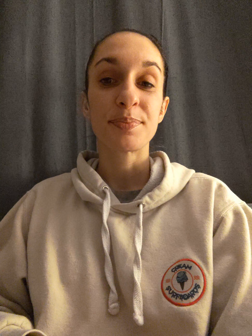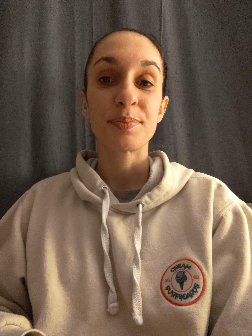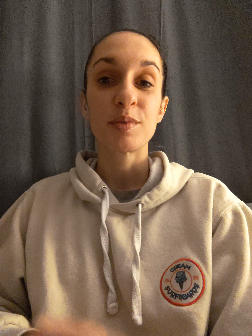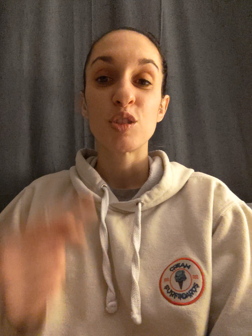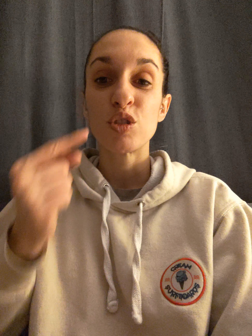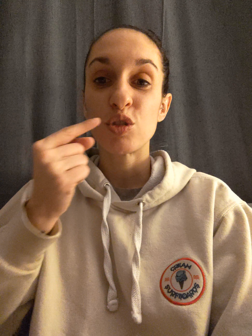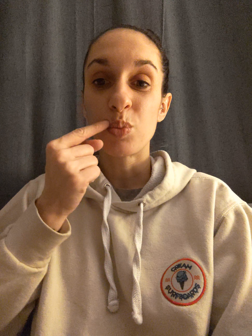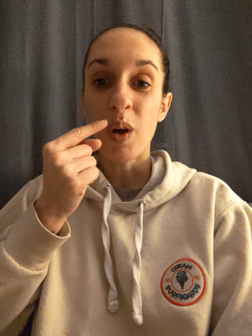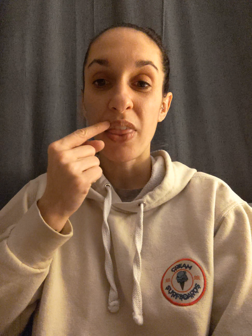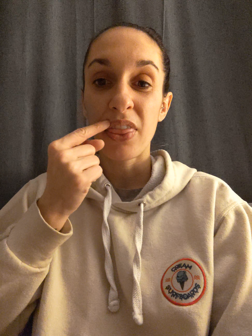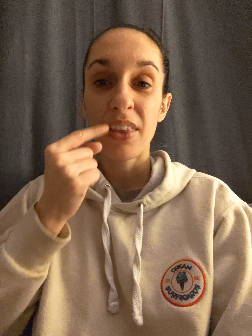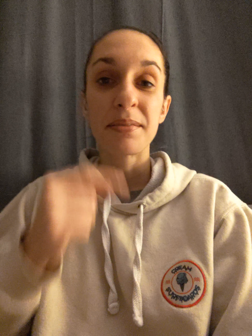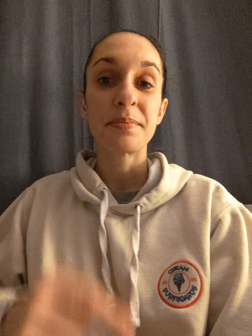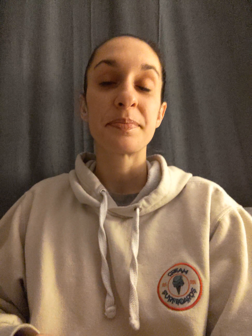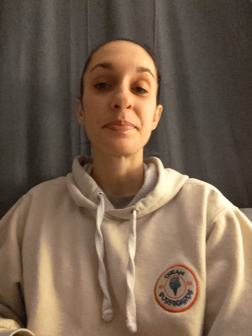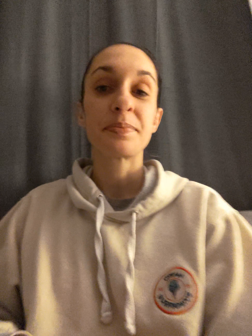tooth